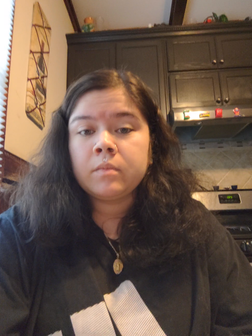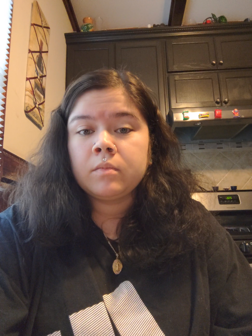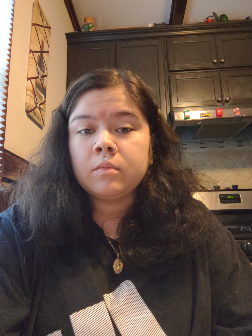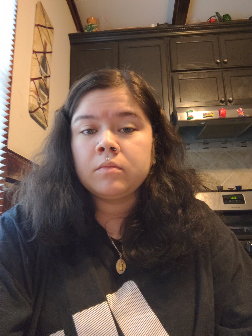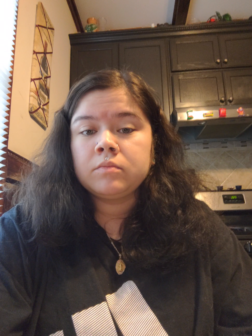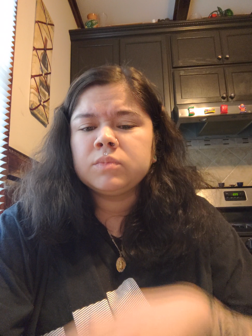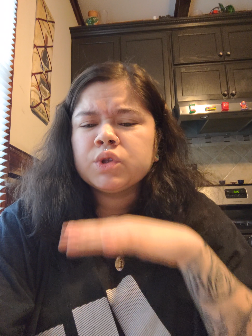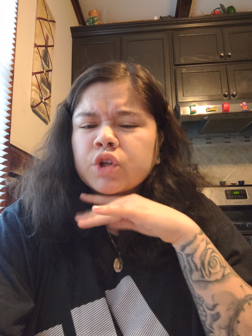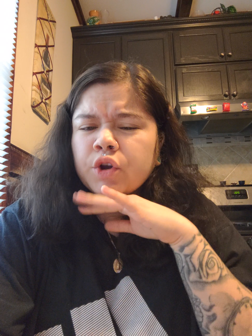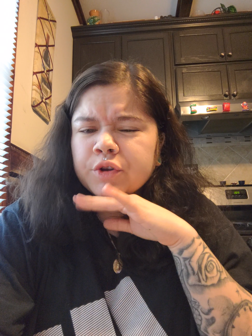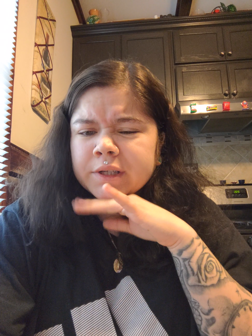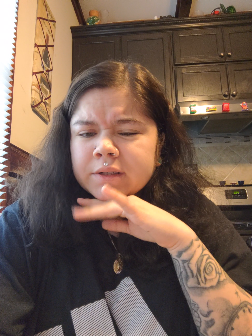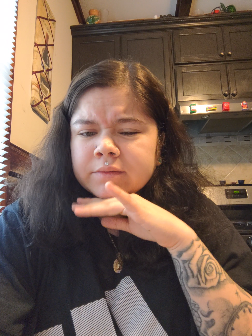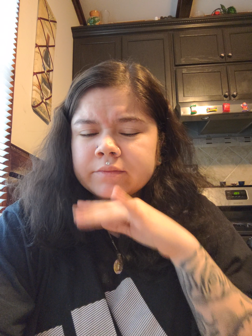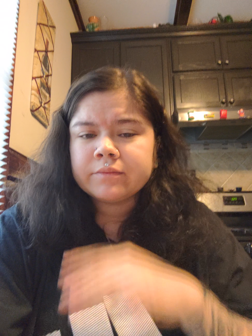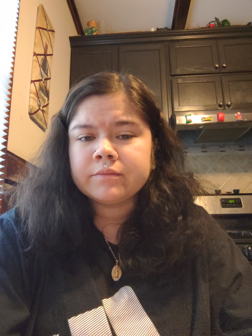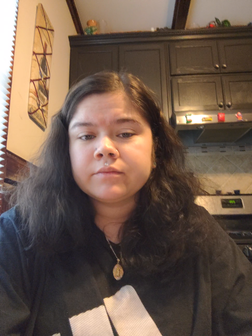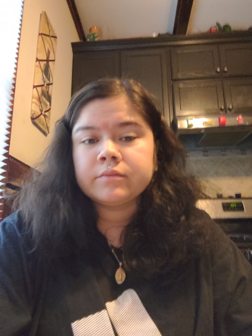dirty